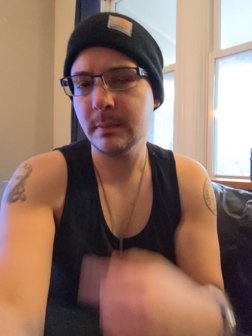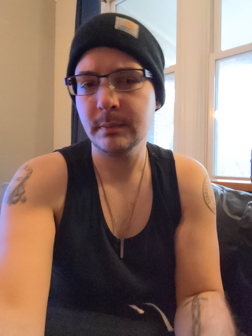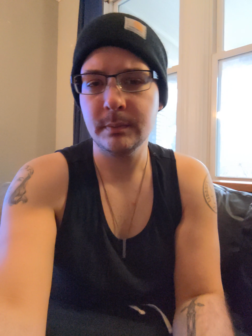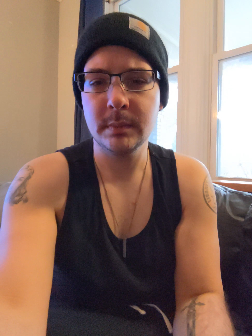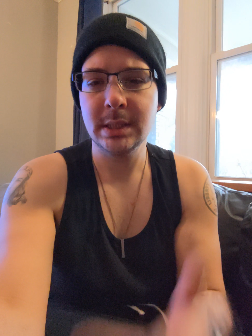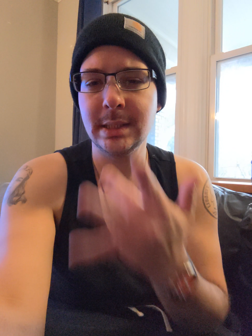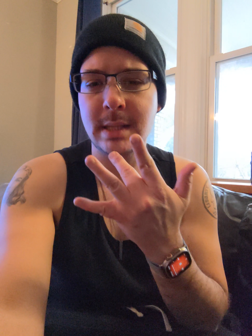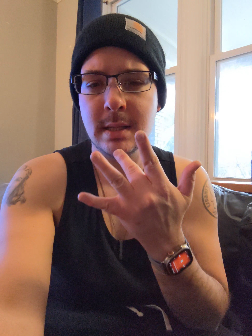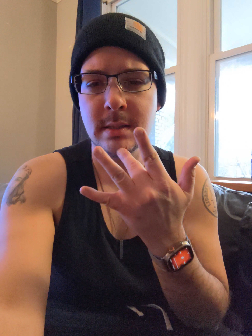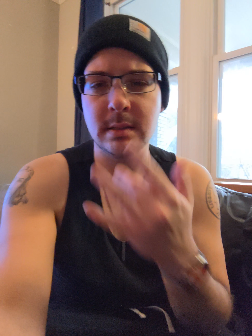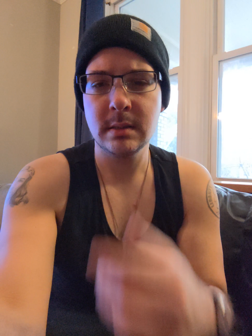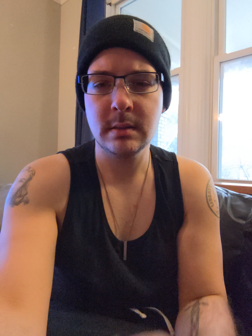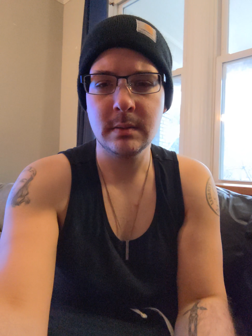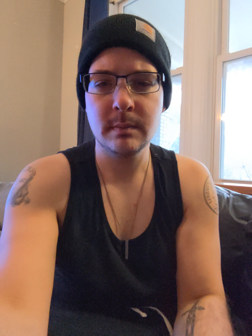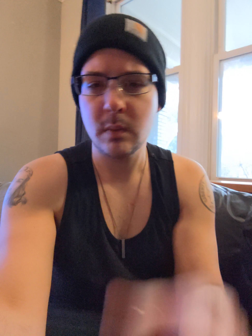taste